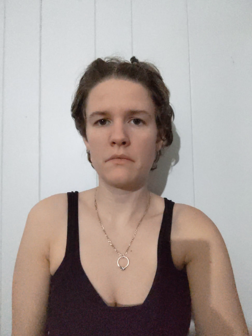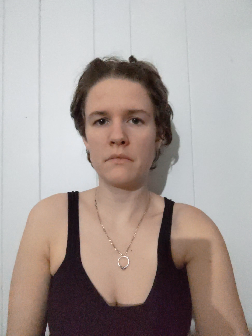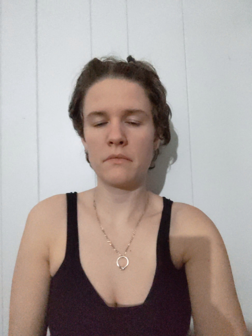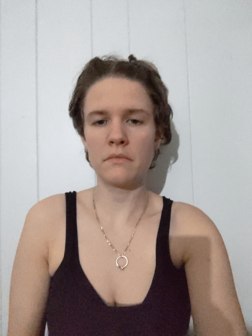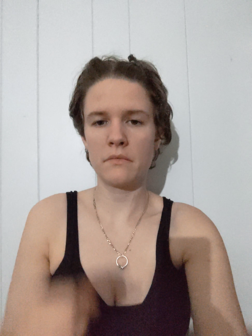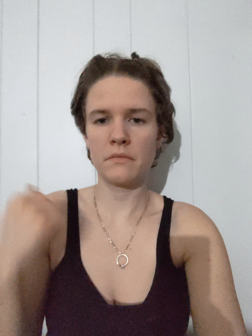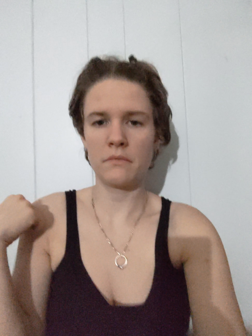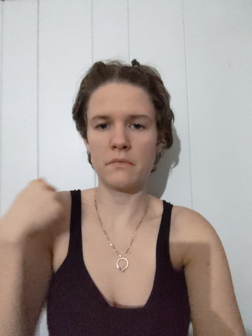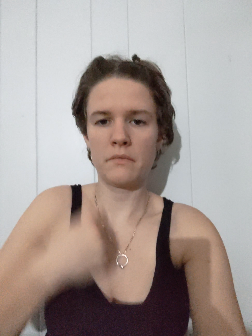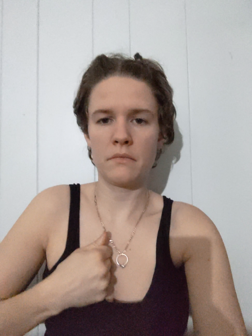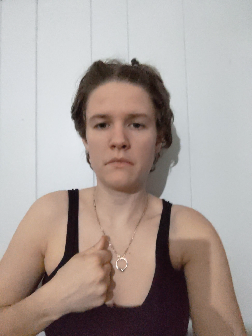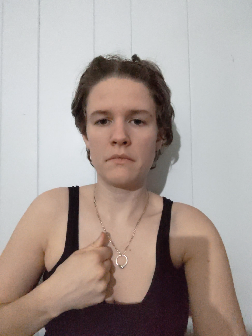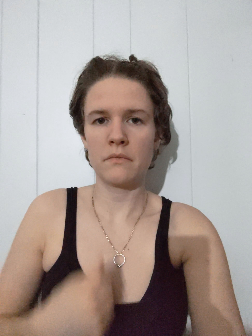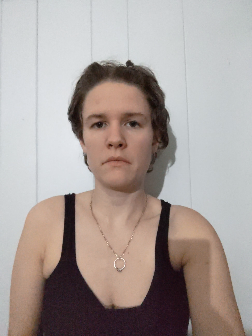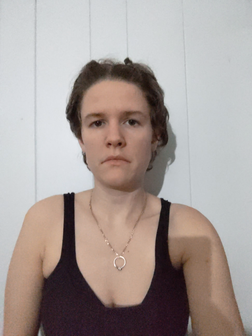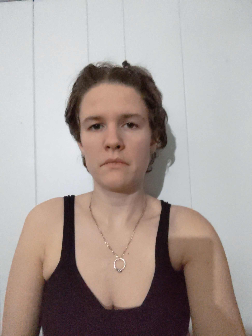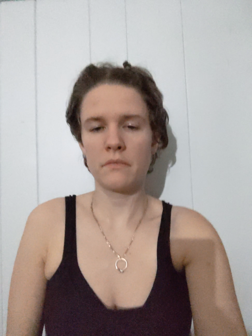jacket